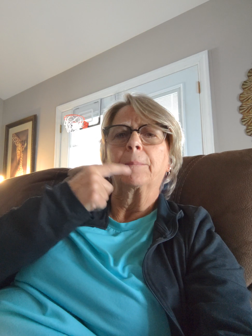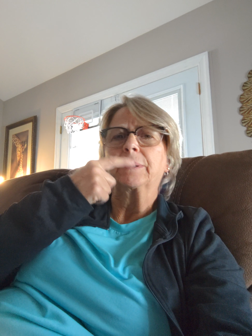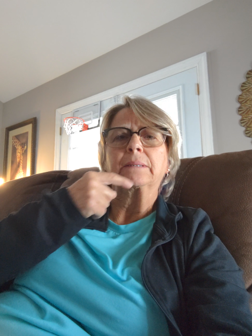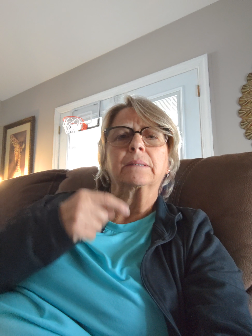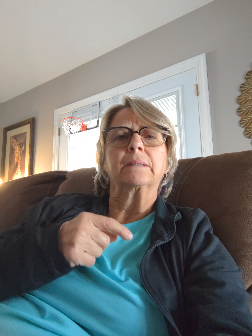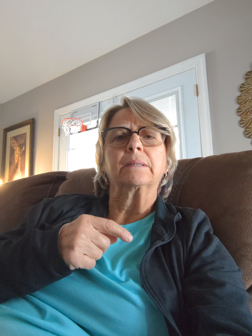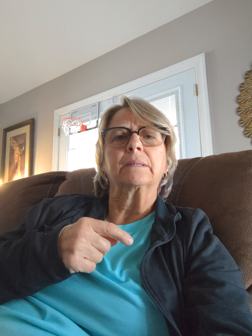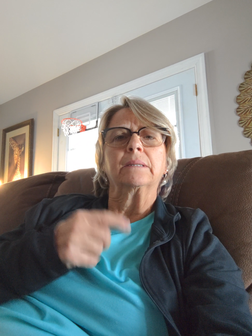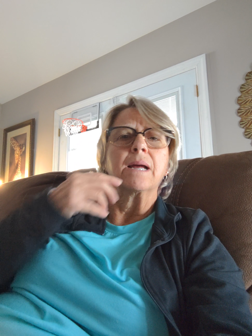lips